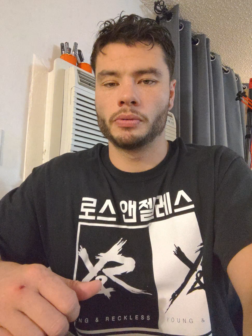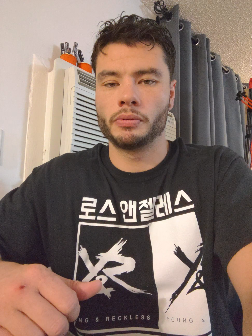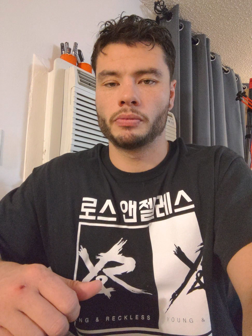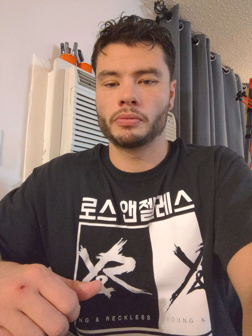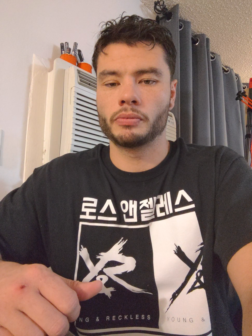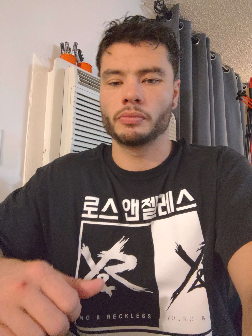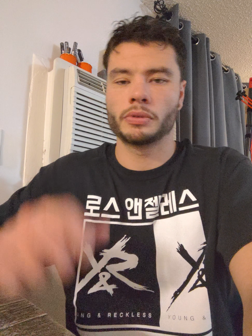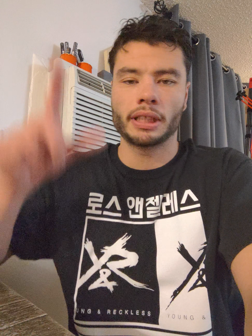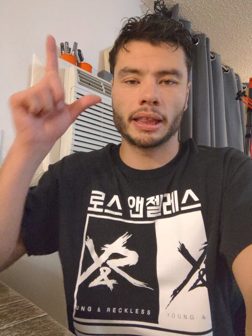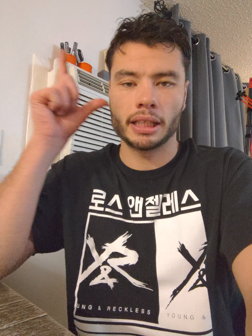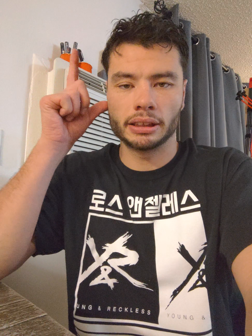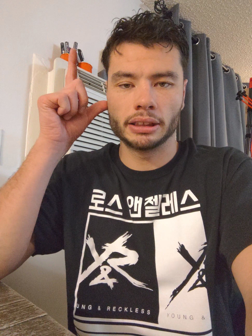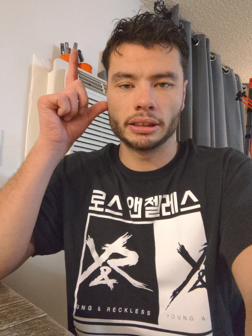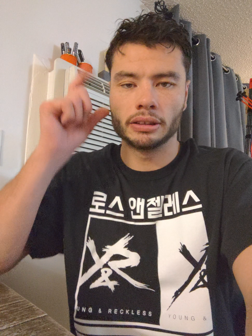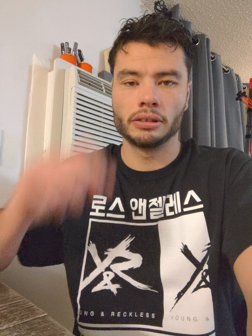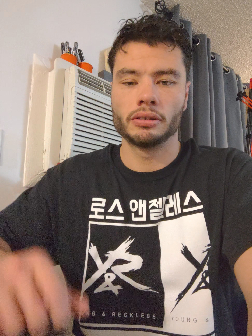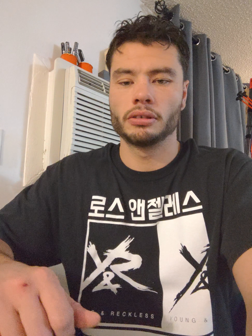listen